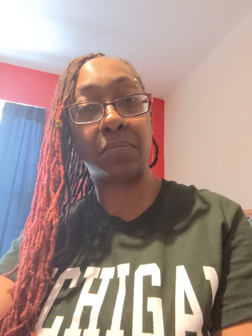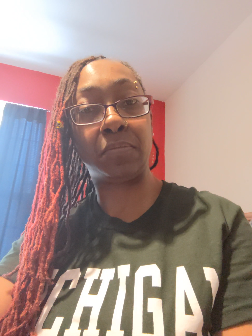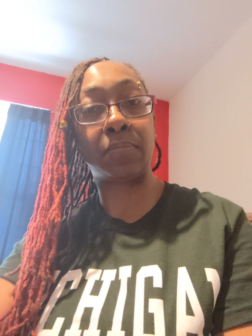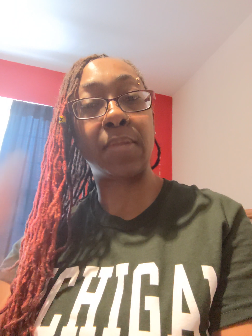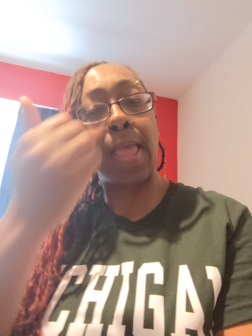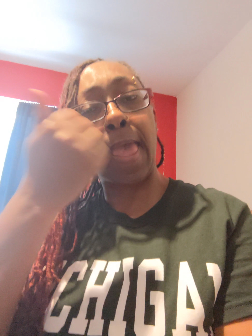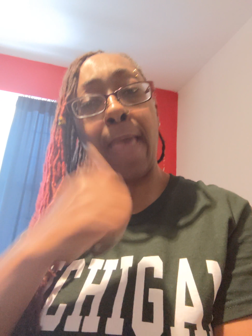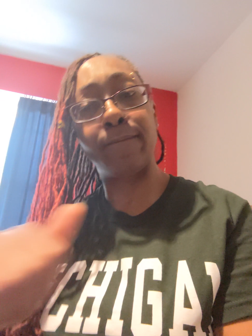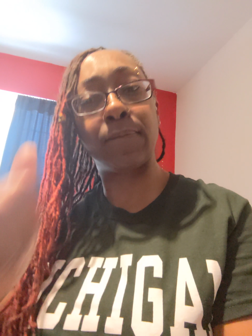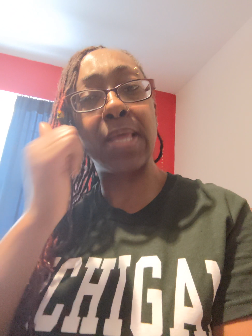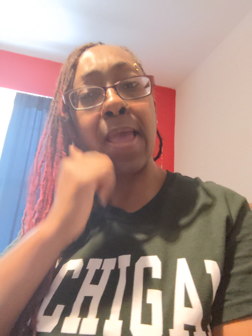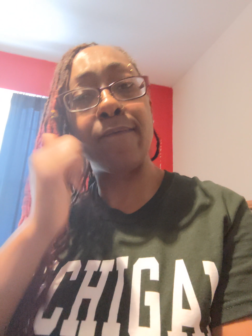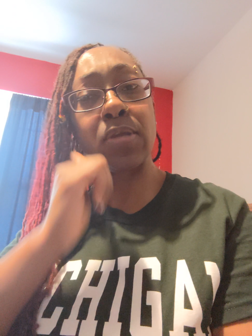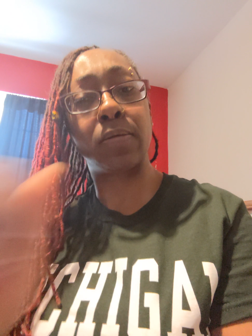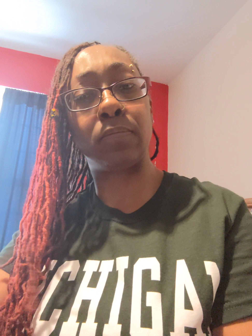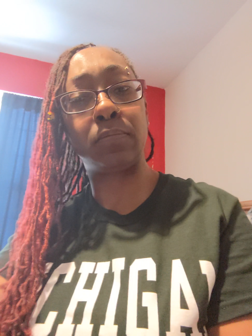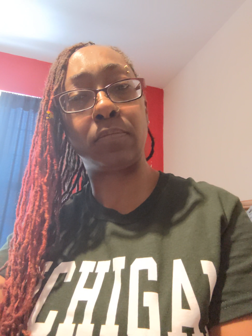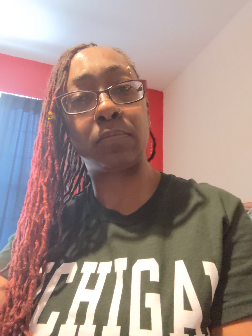every